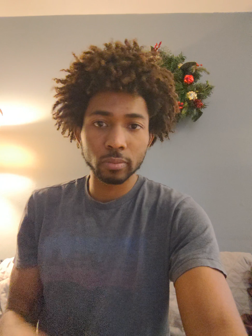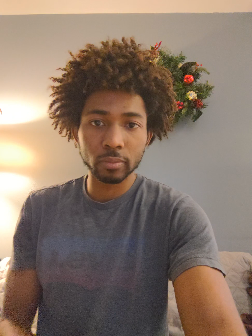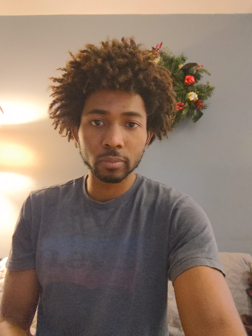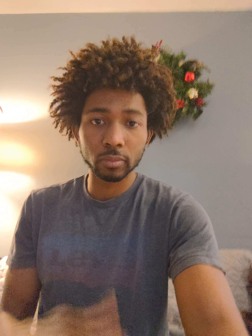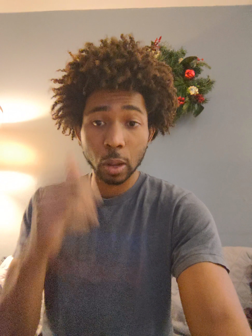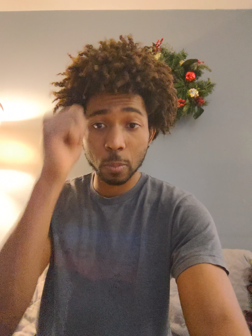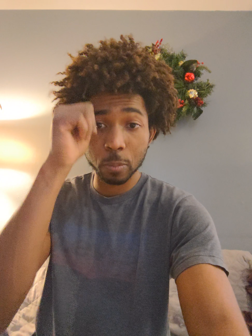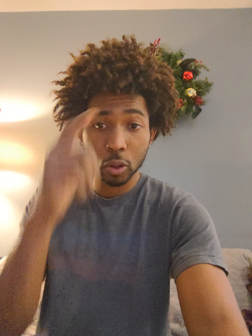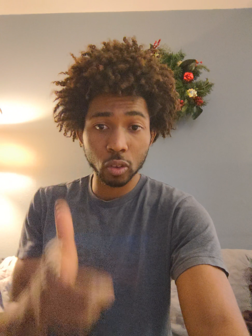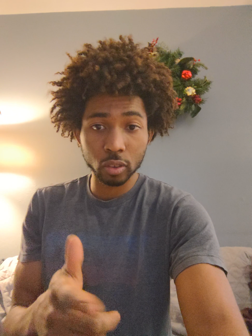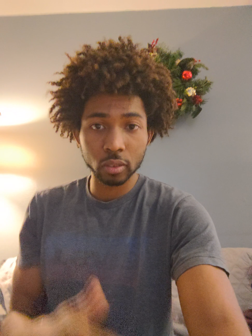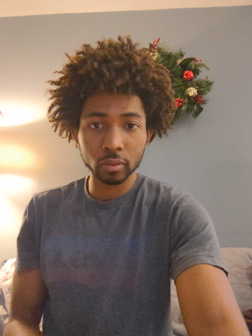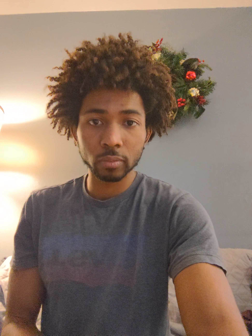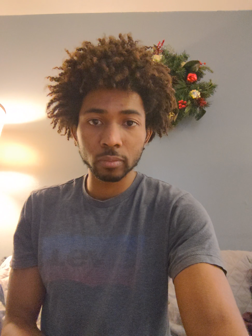brother